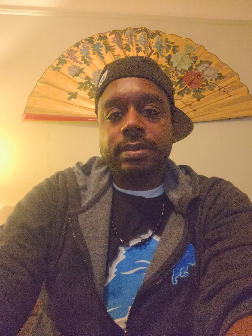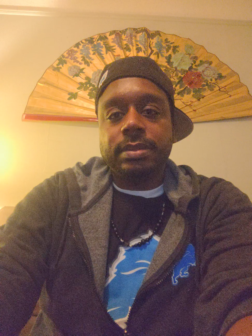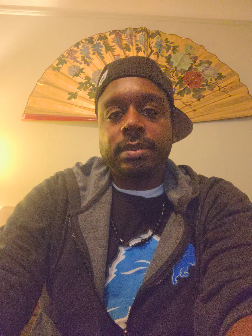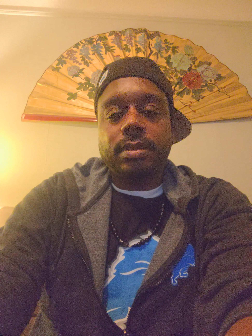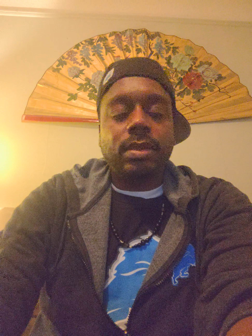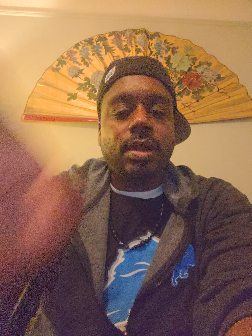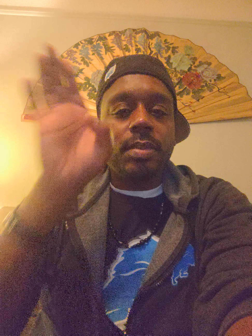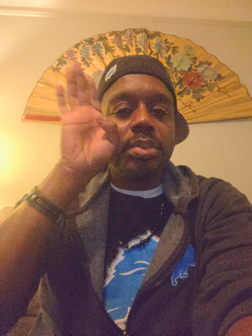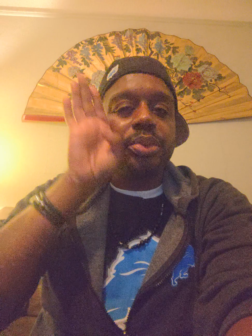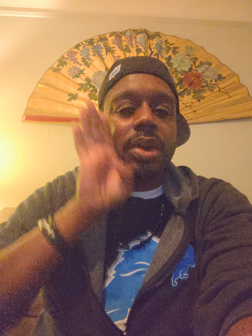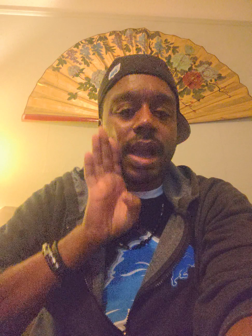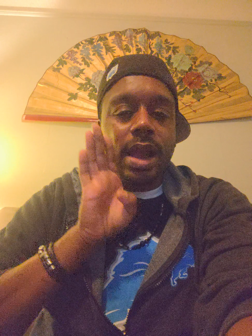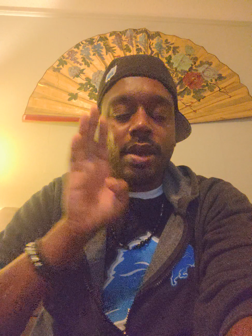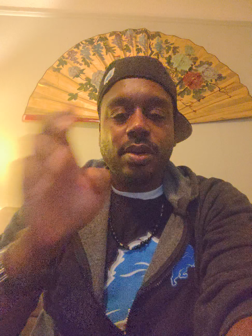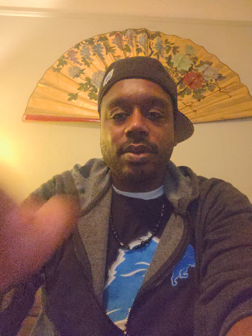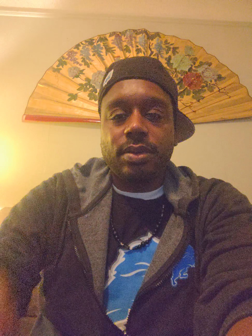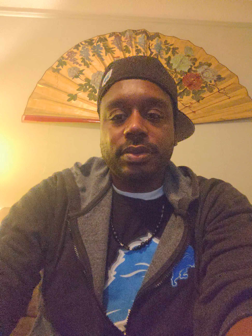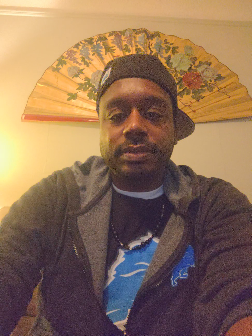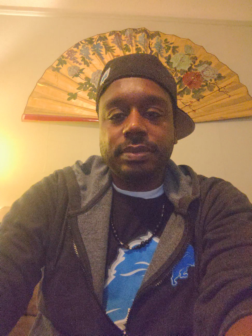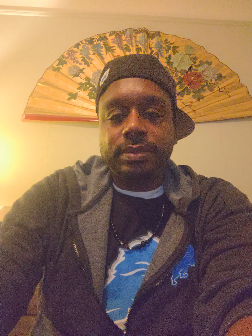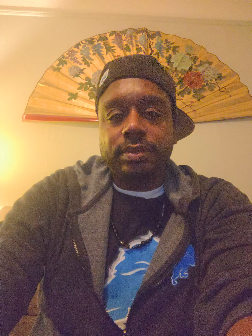brown